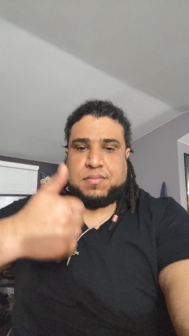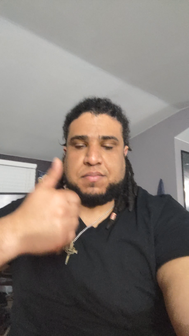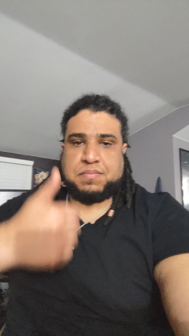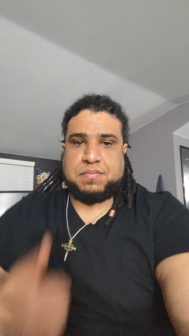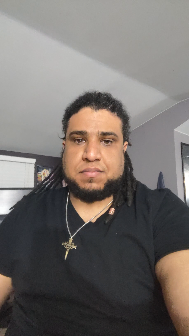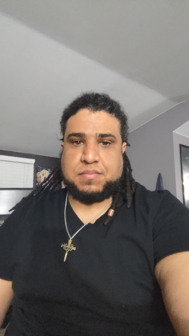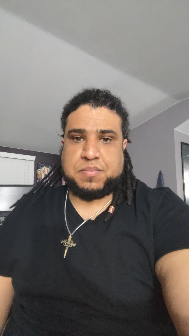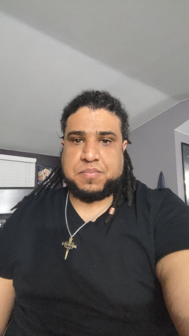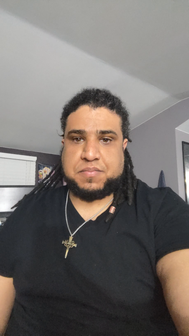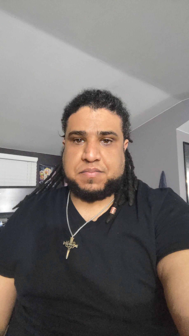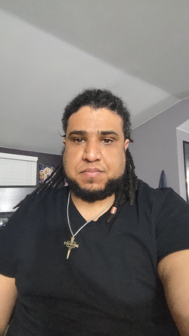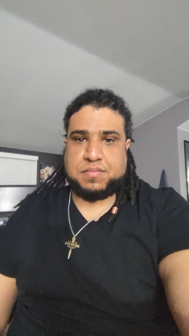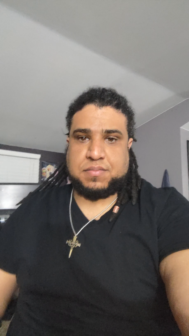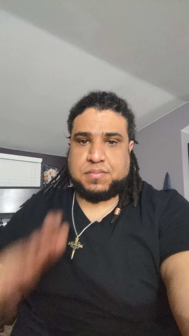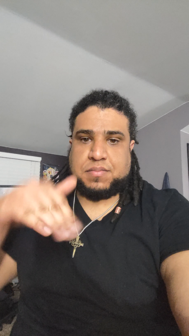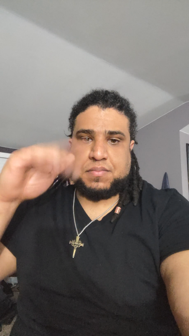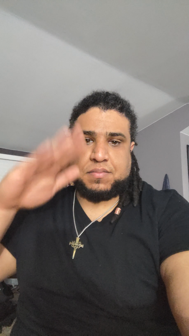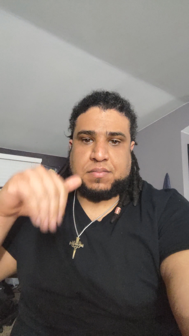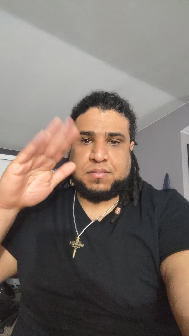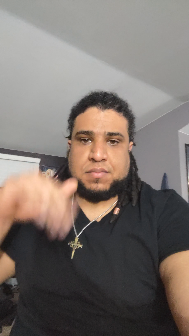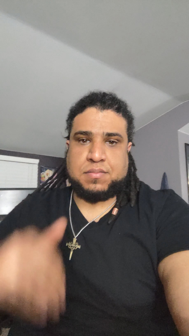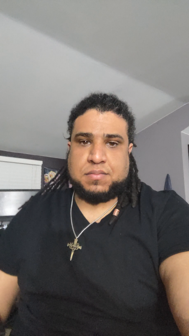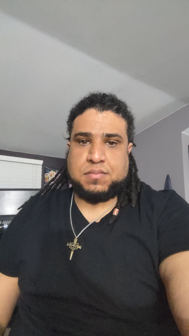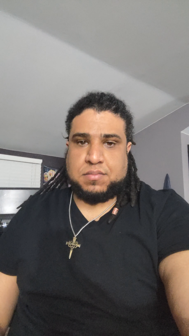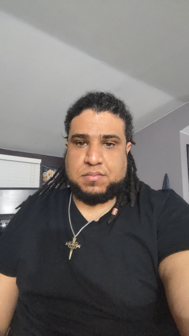paint